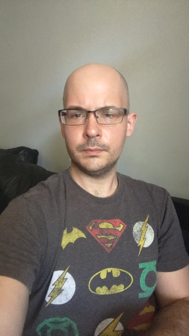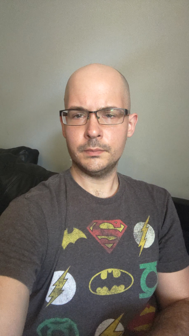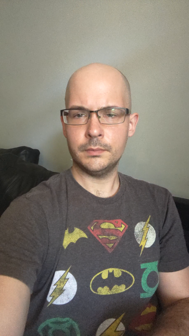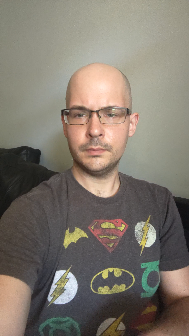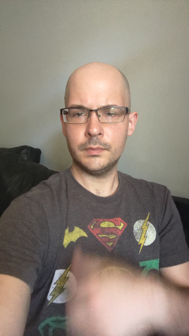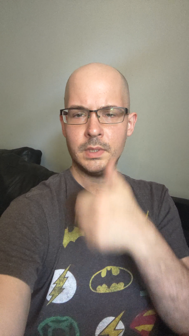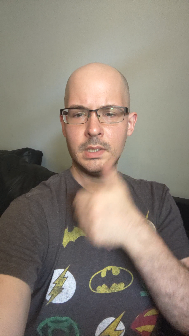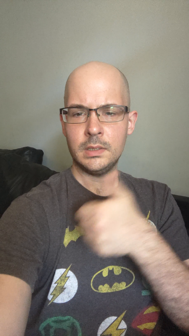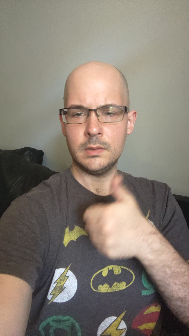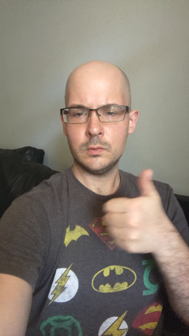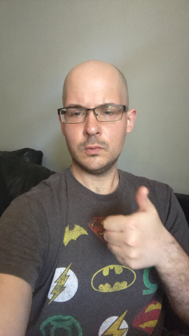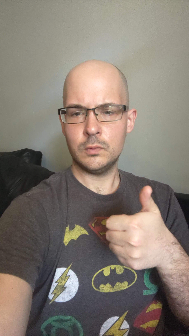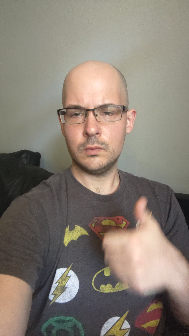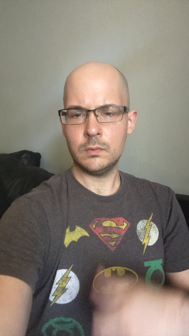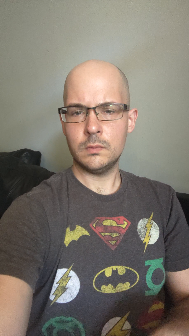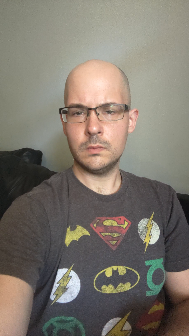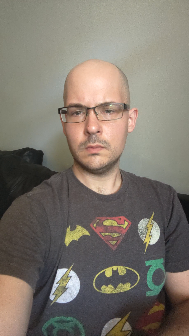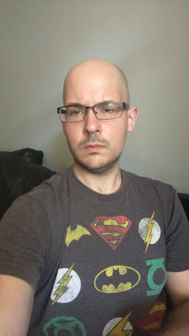each